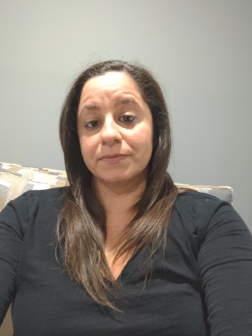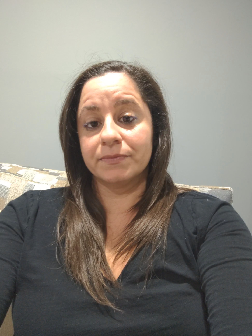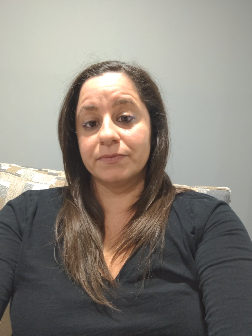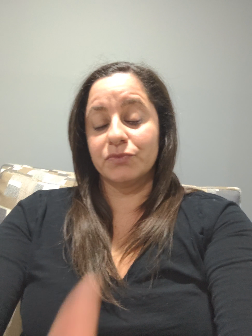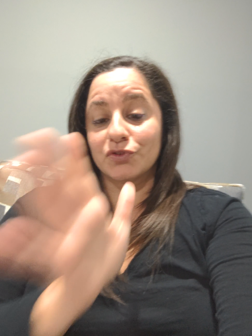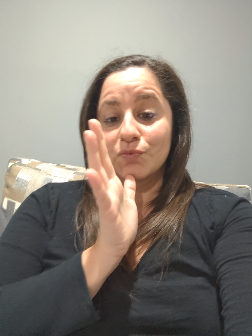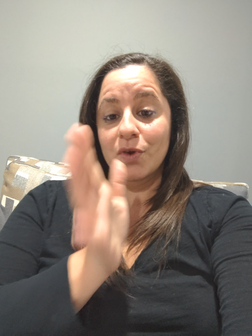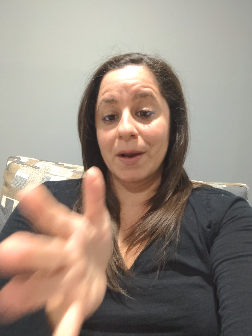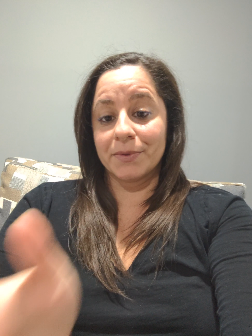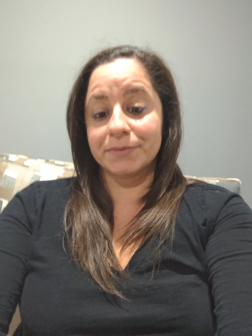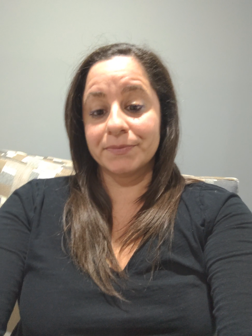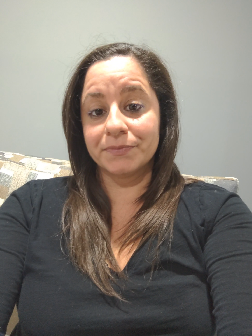grandma